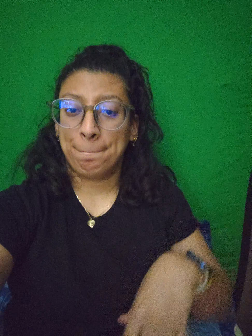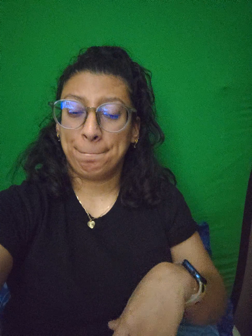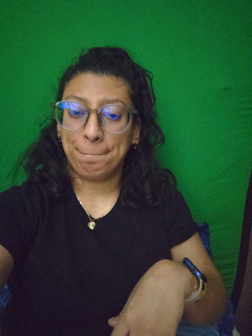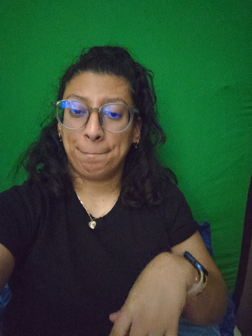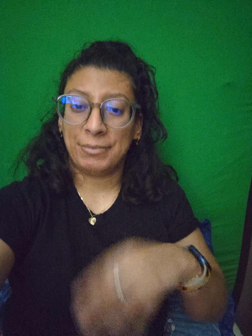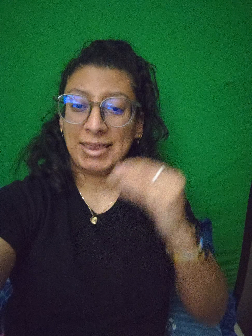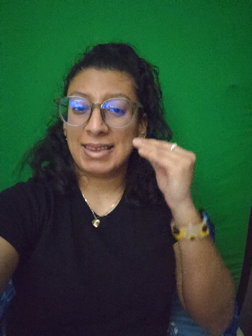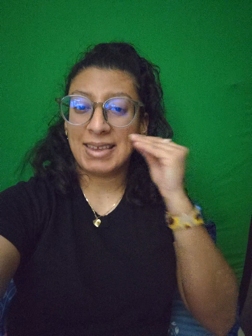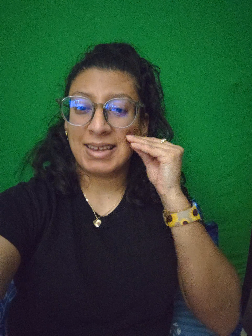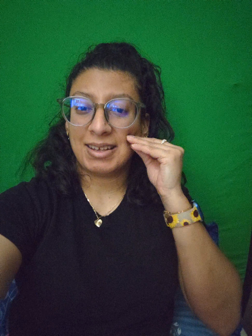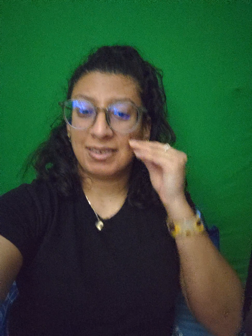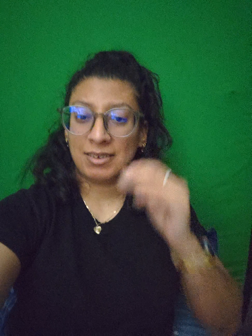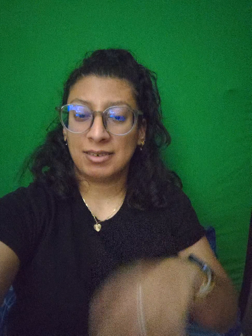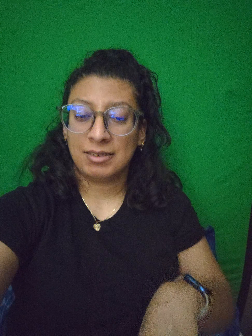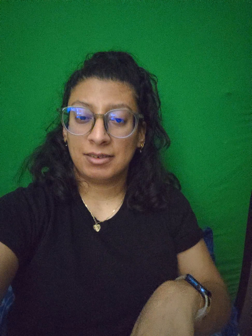kiss